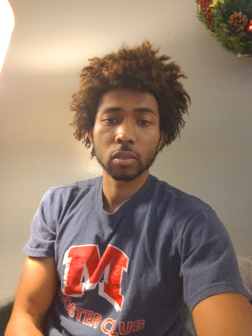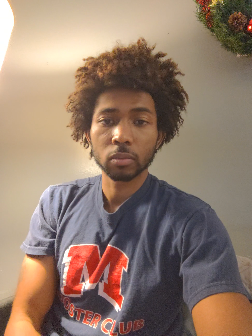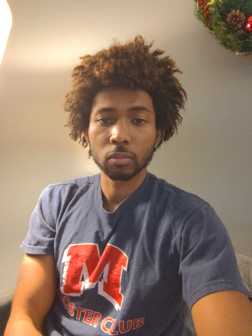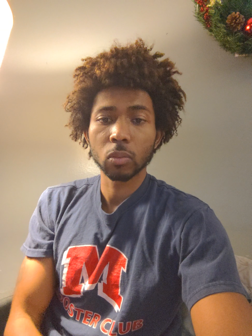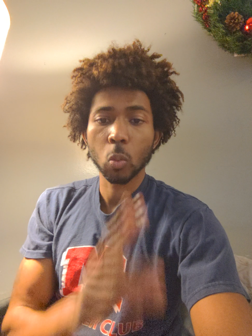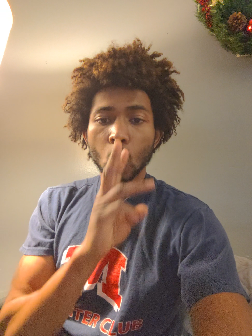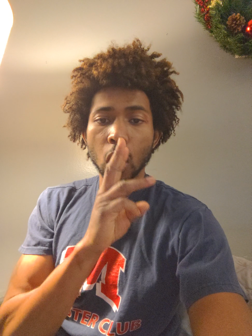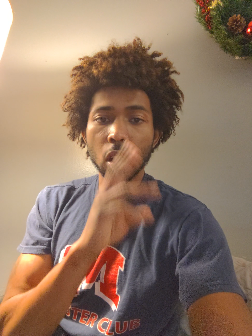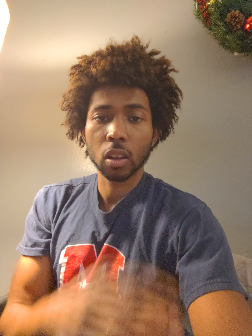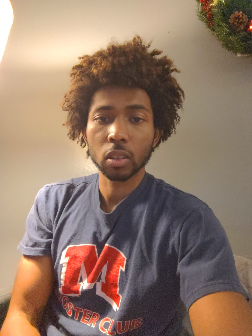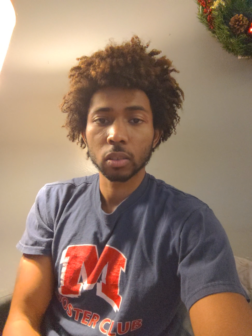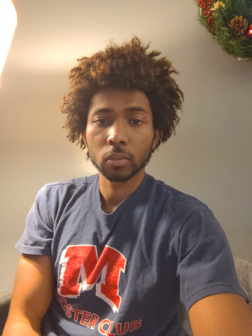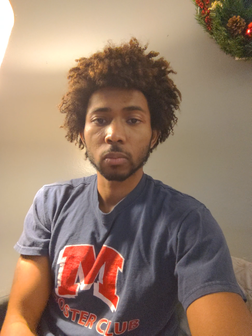water